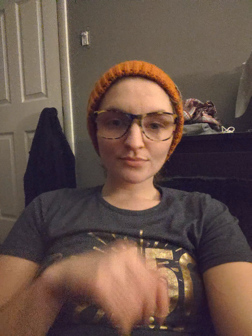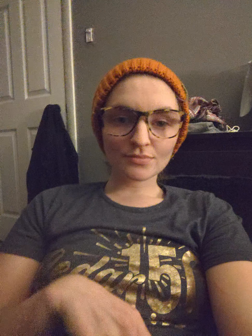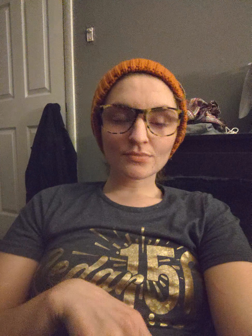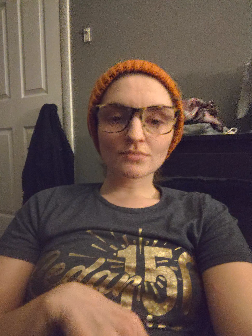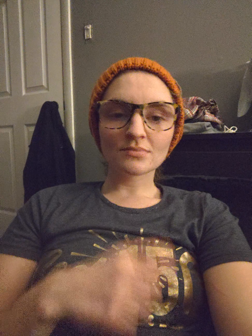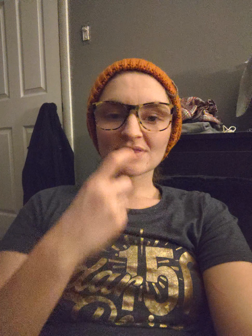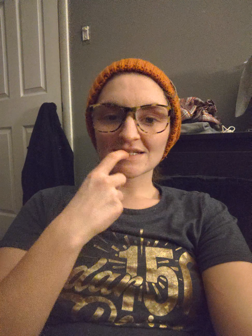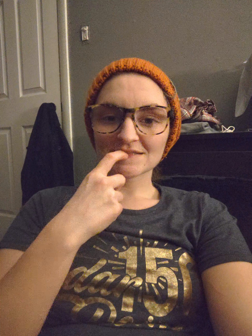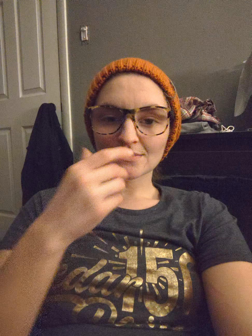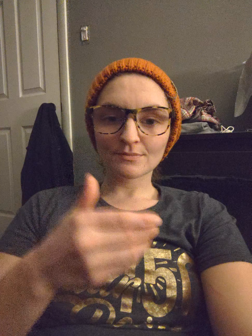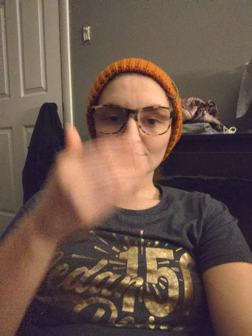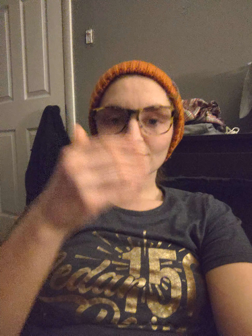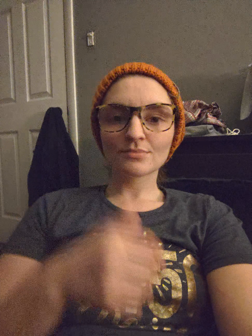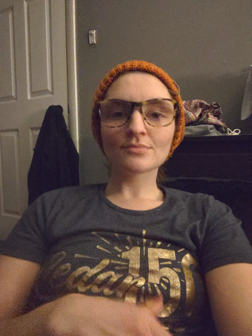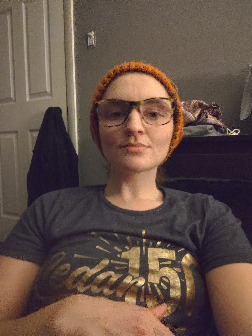window